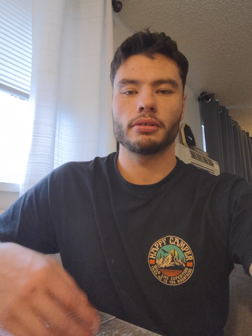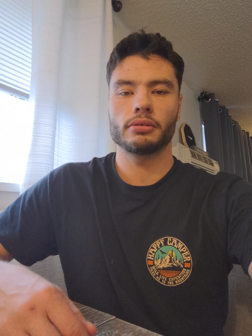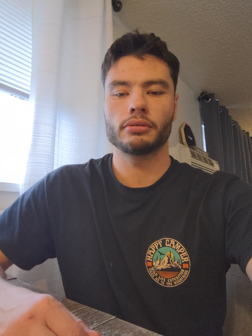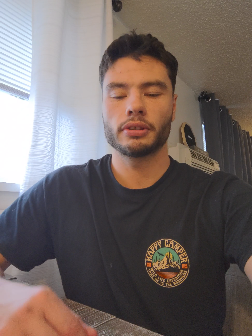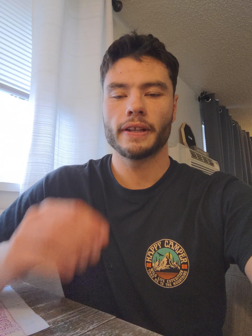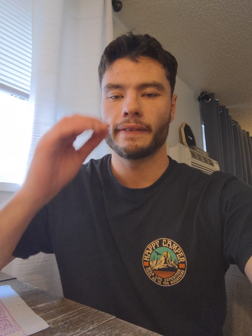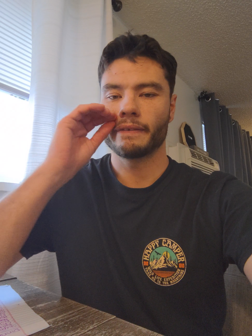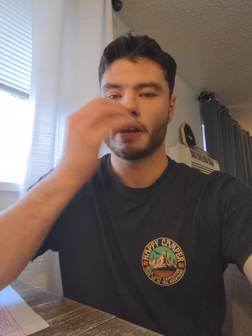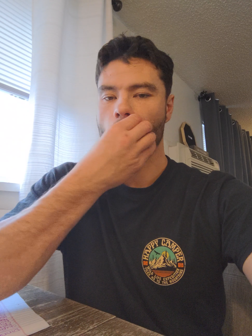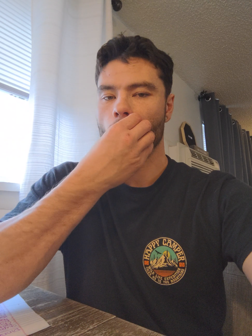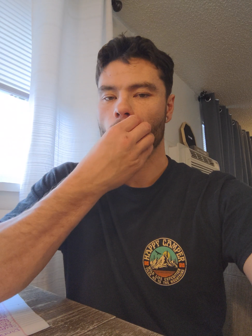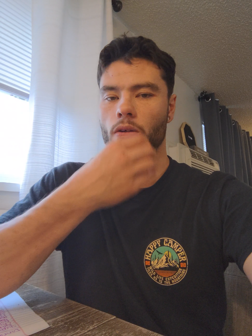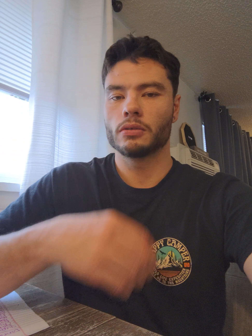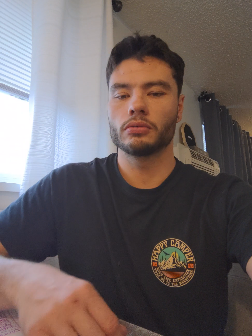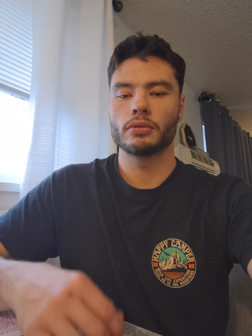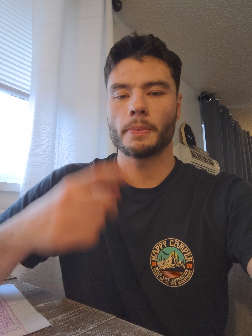flower